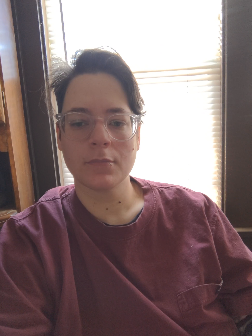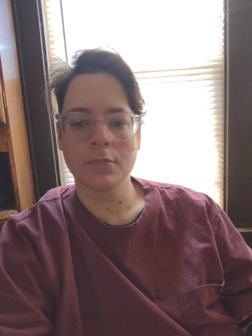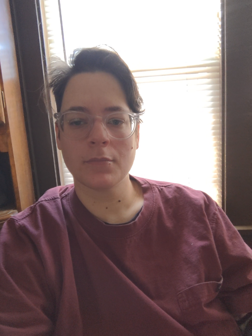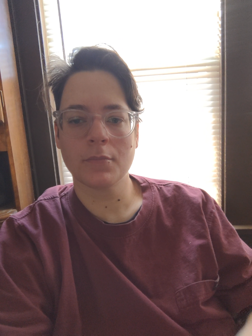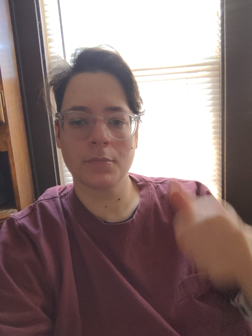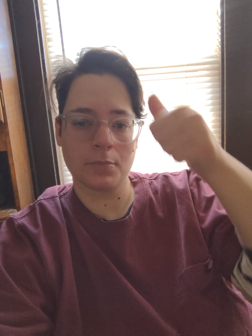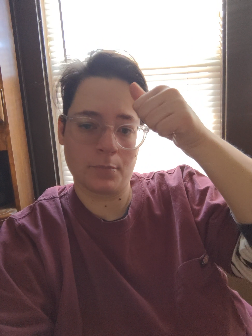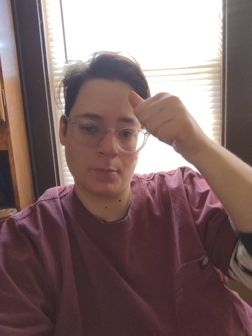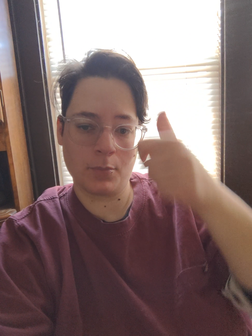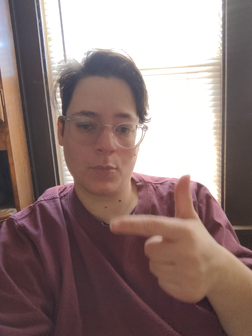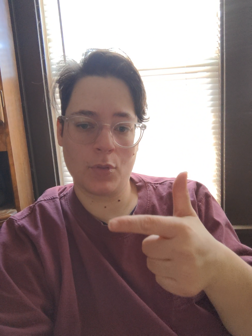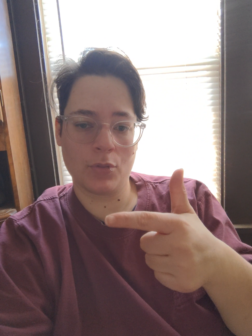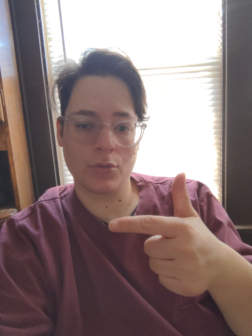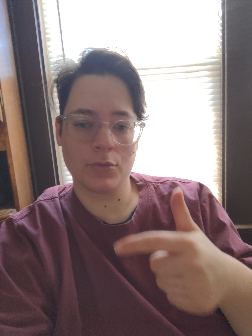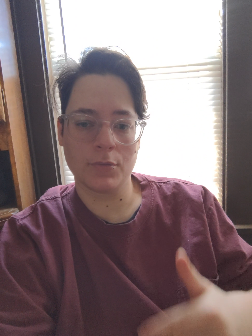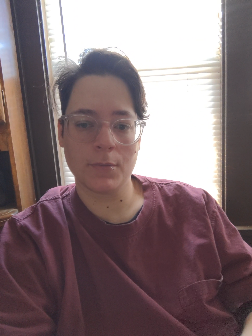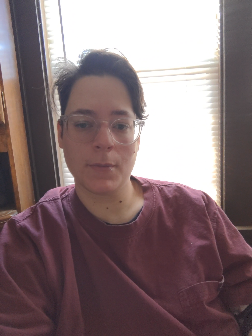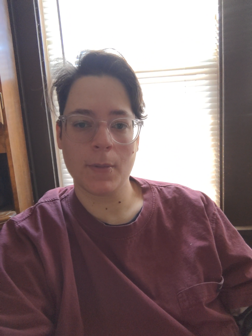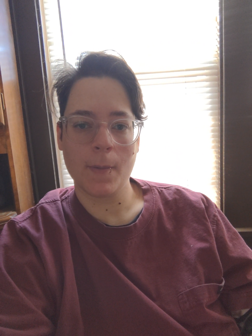brother